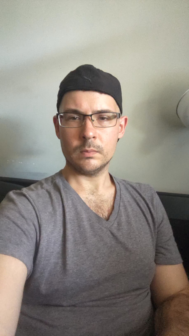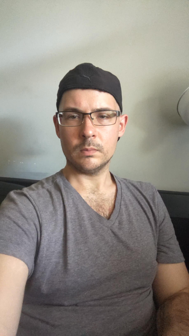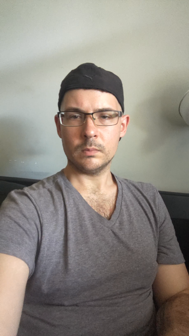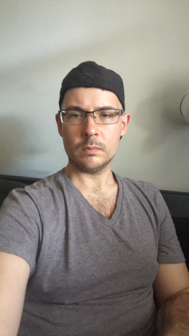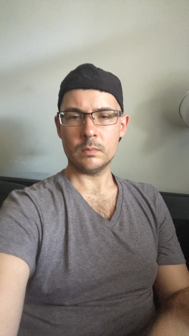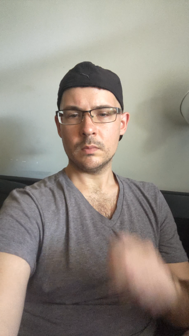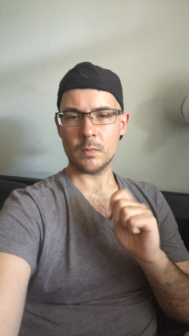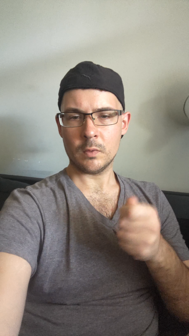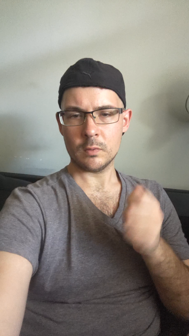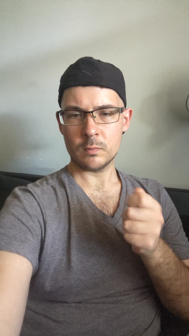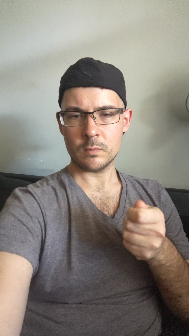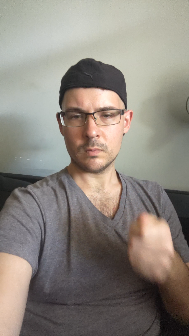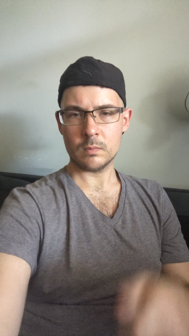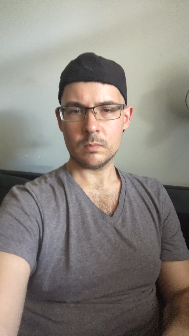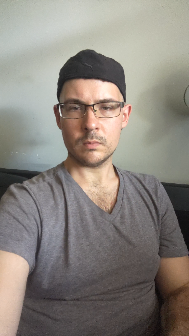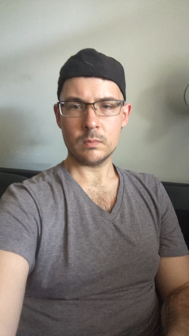cart